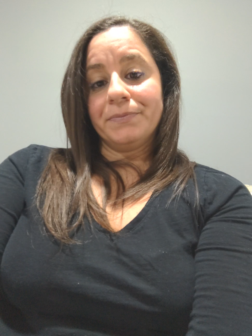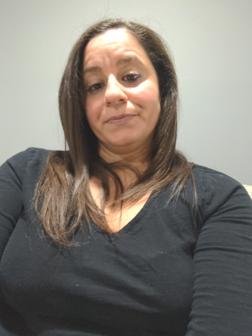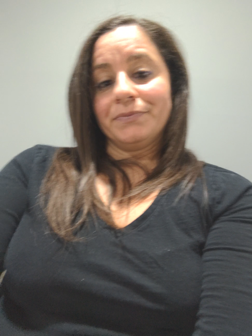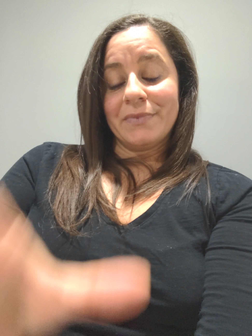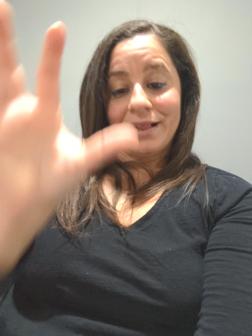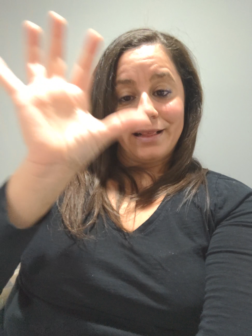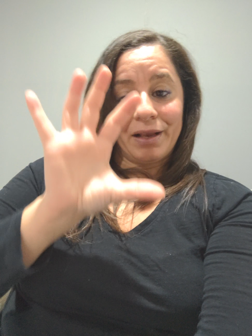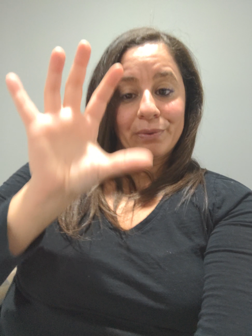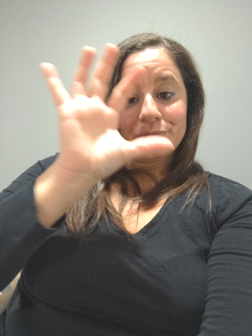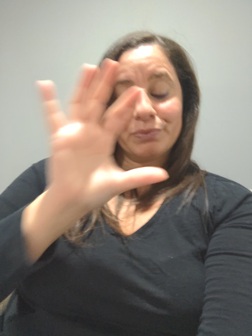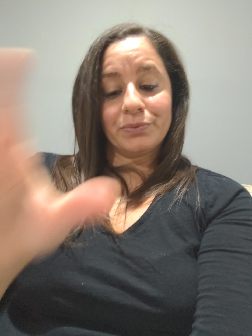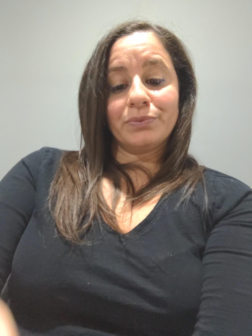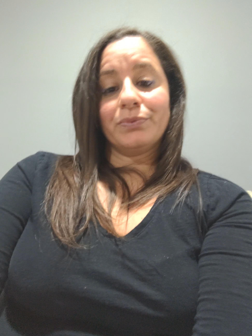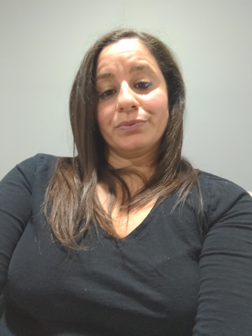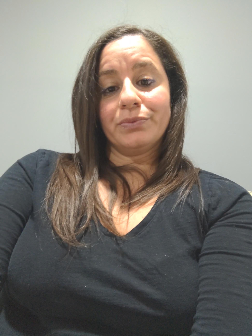cloud